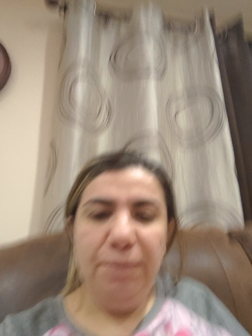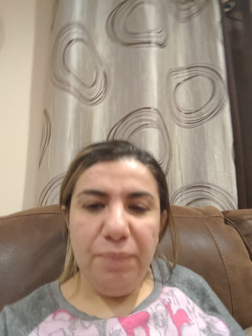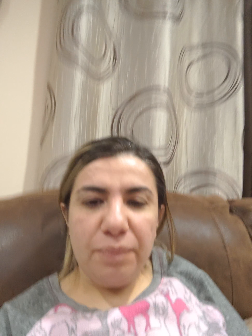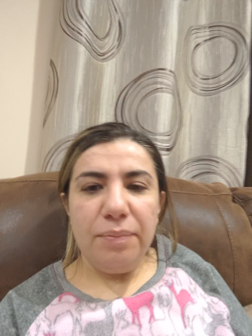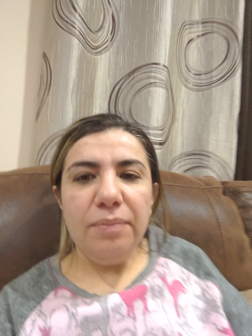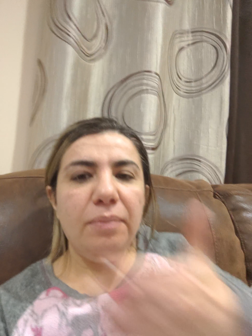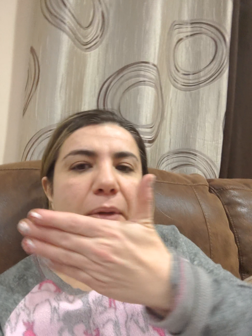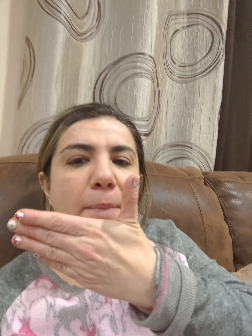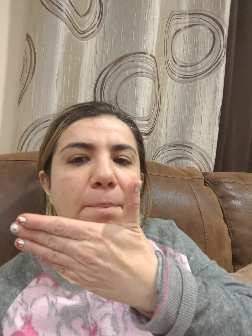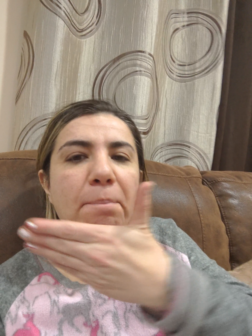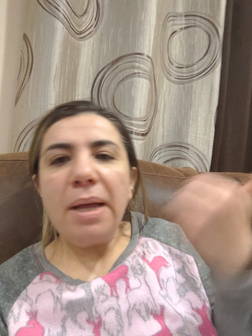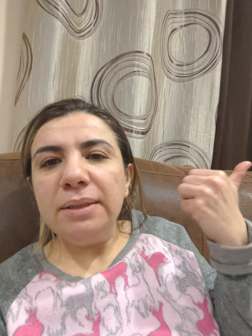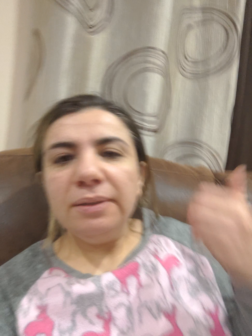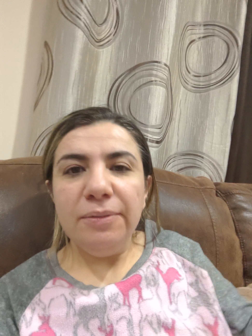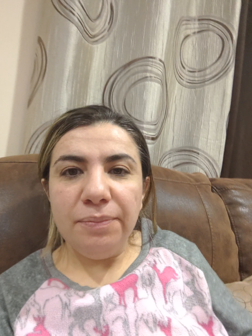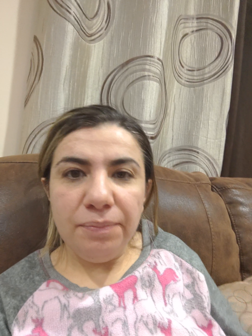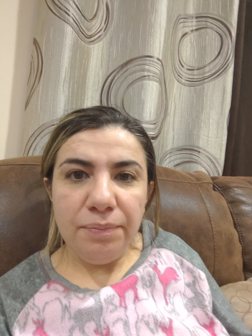better